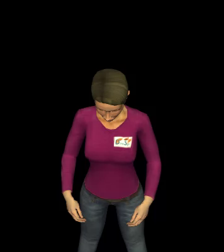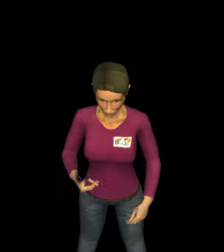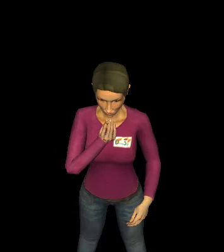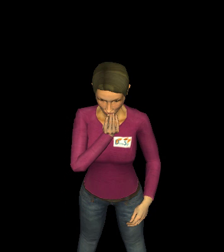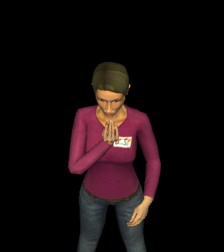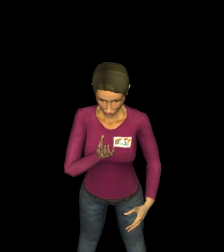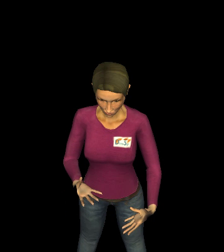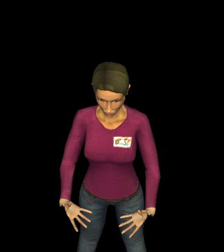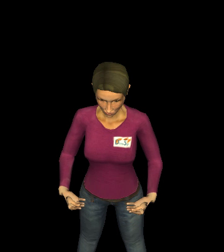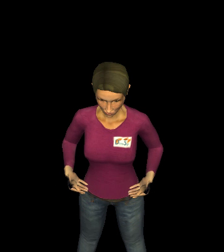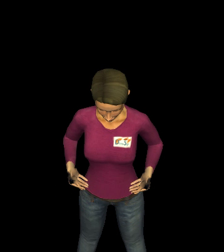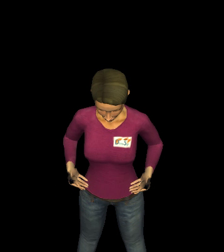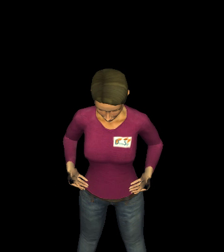مرحبا